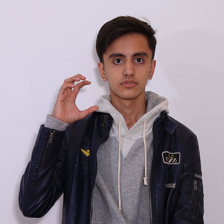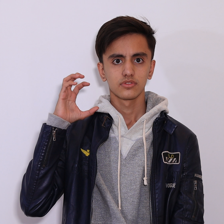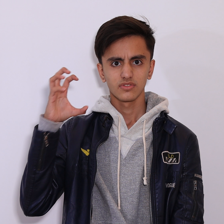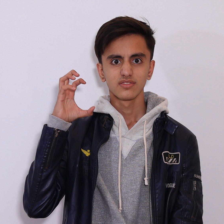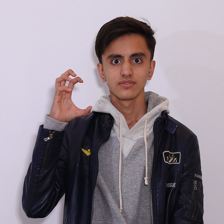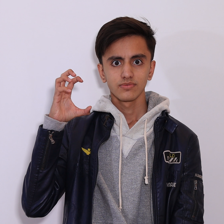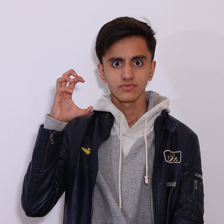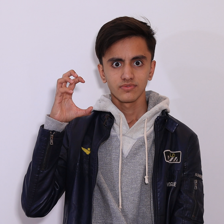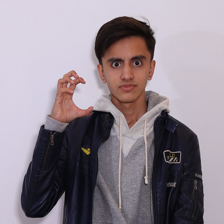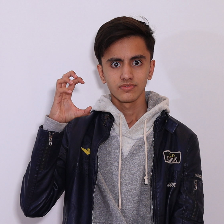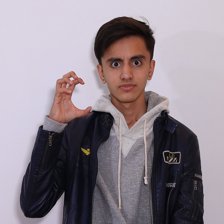stiff